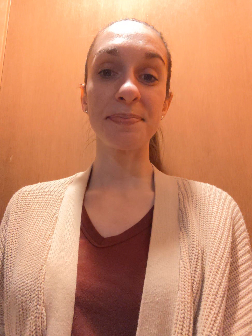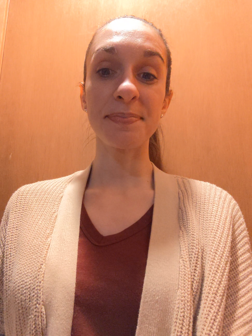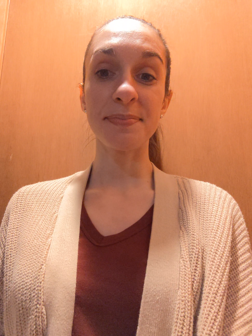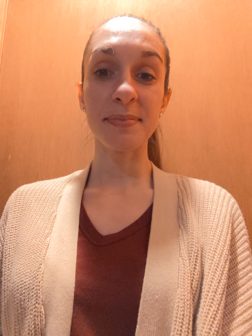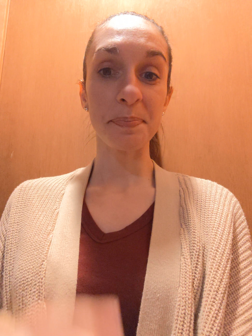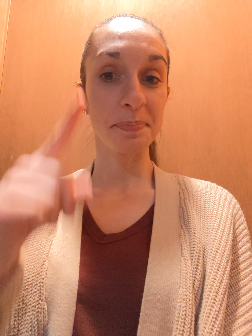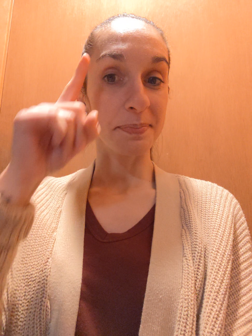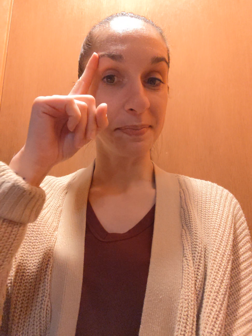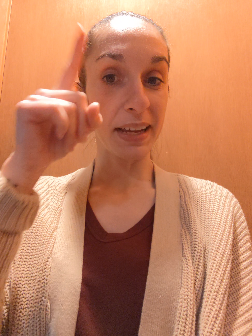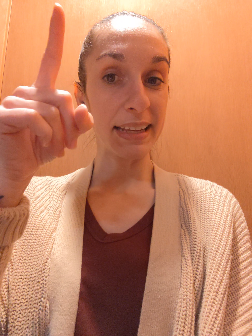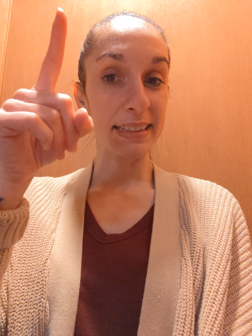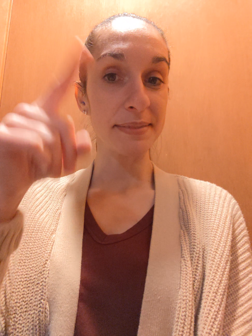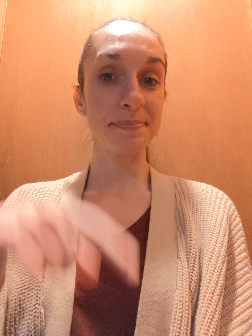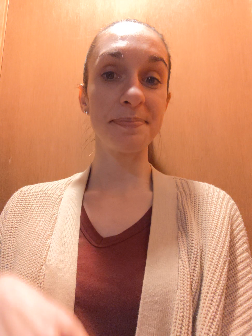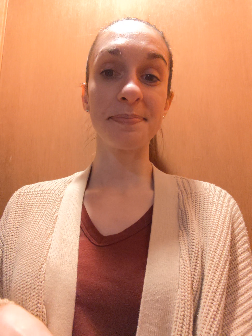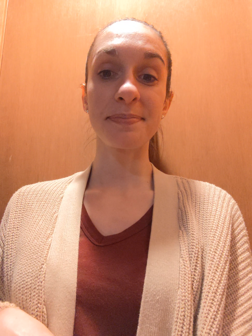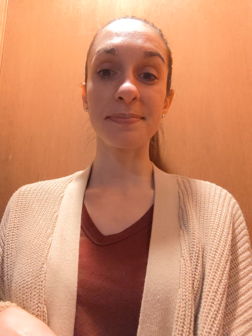penny